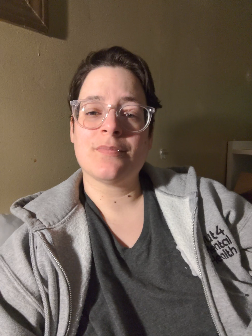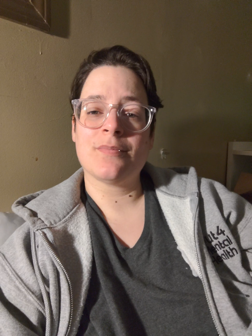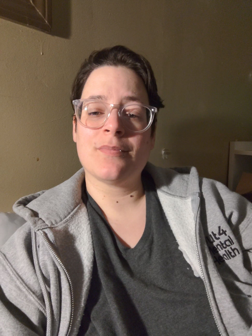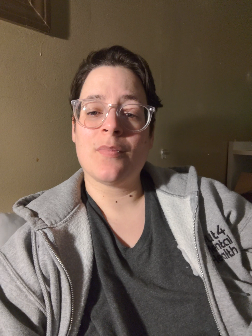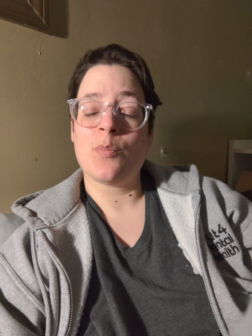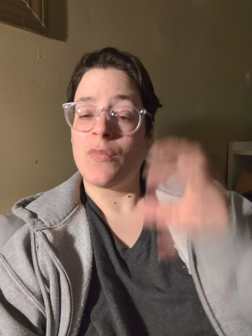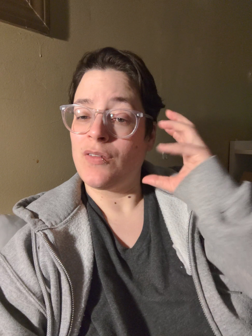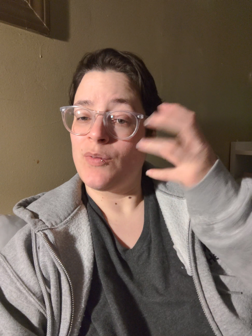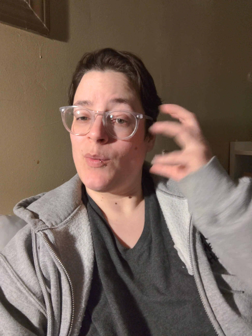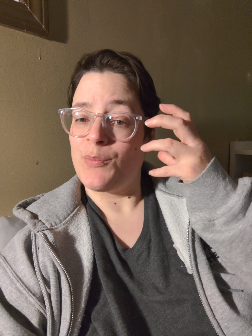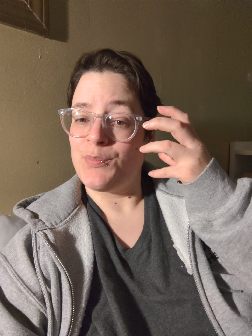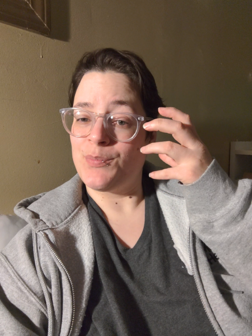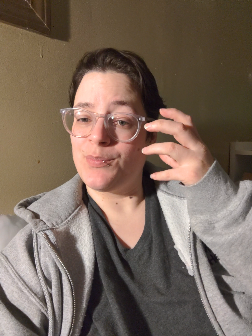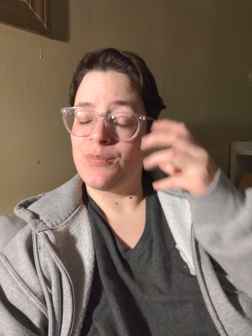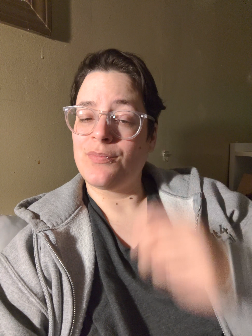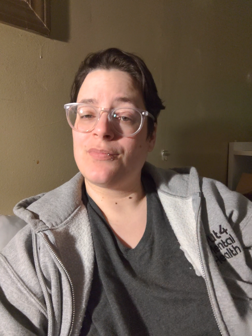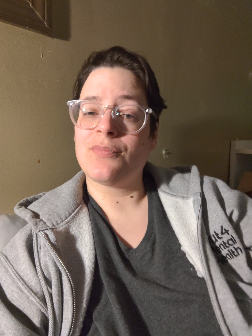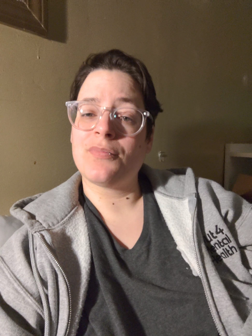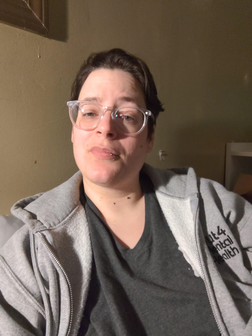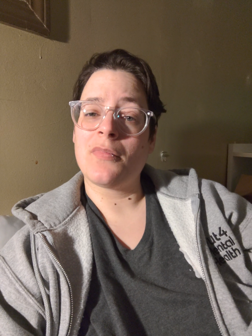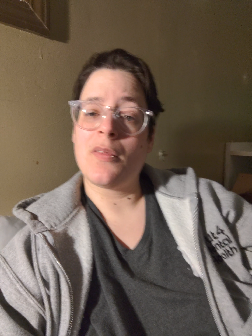radio